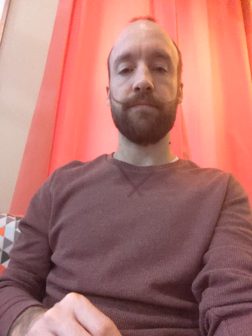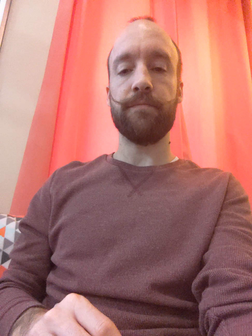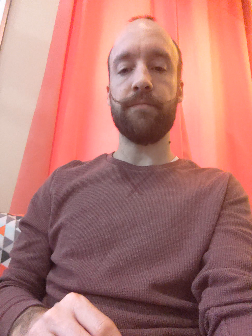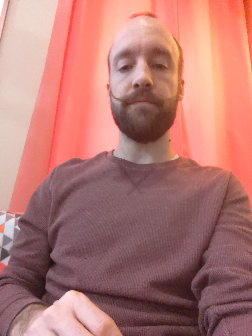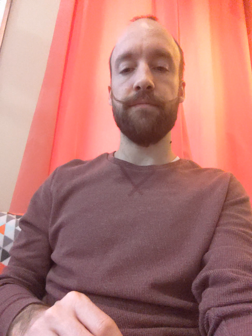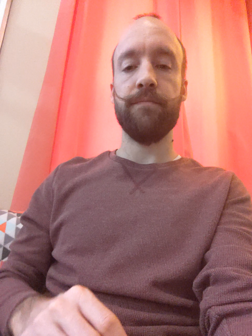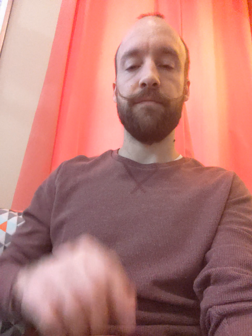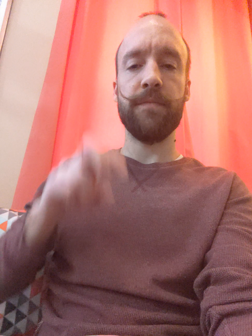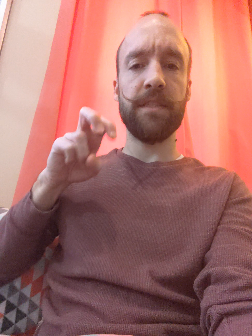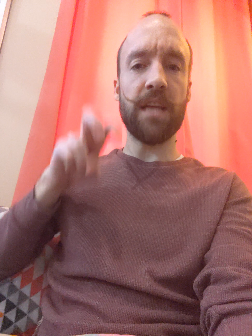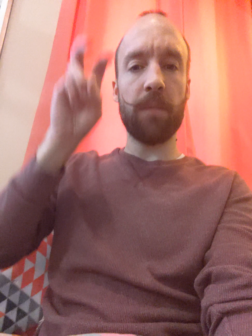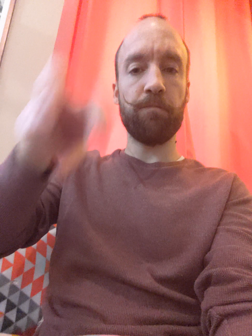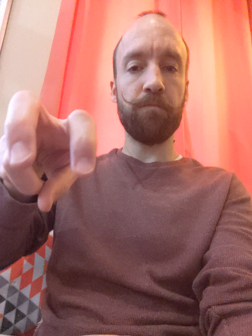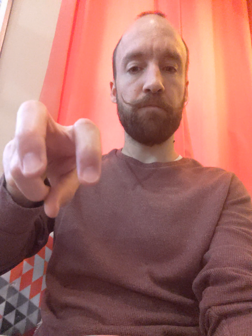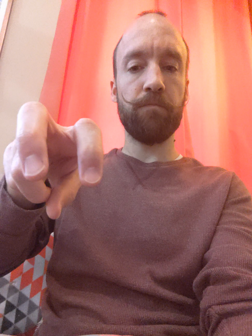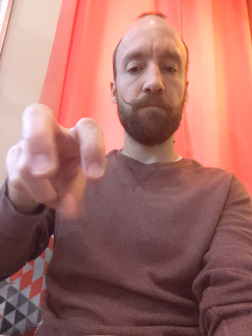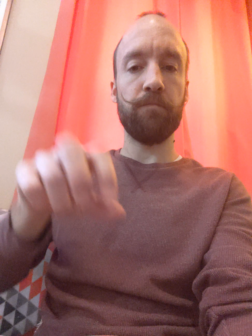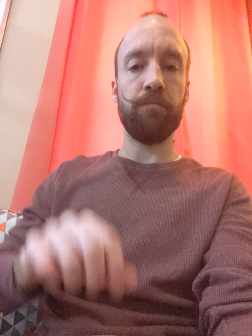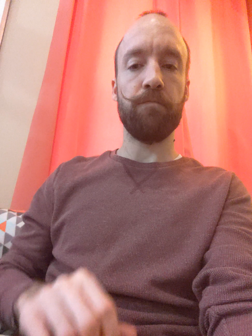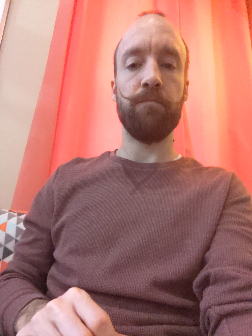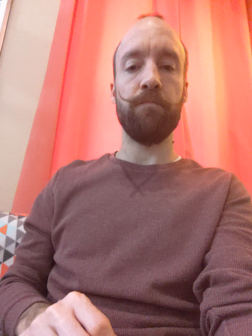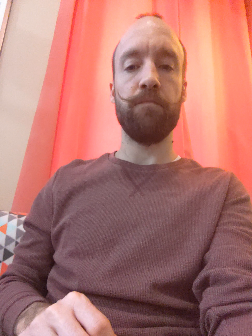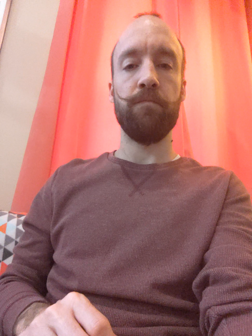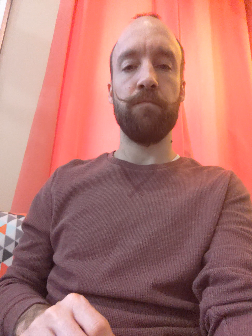jump